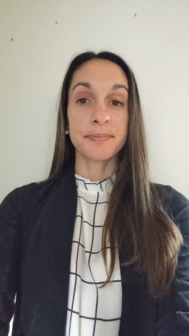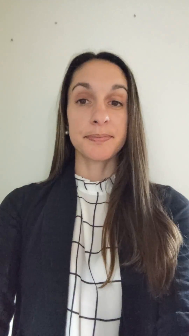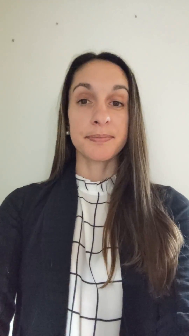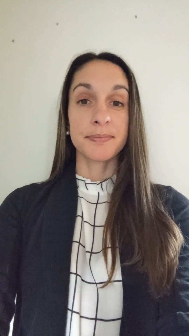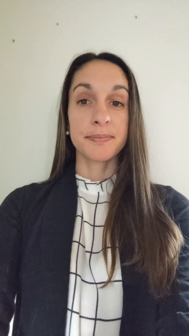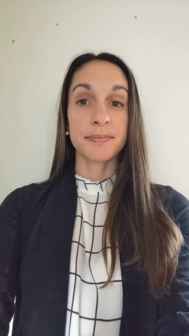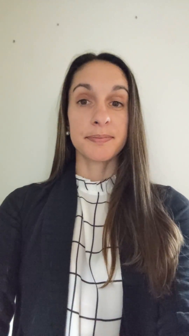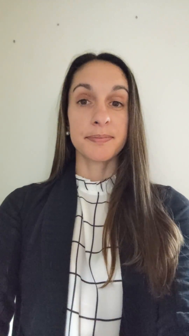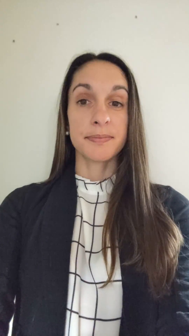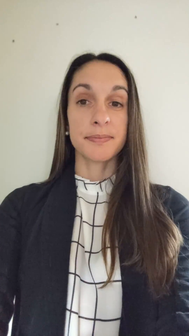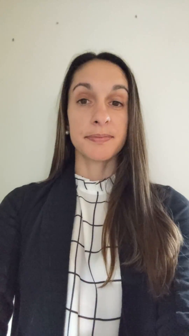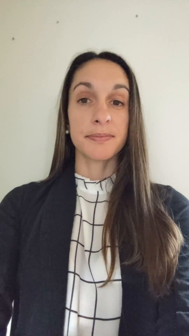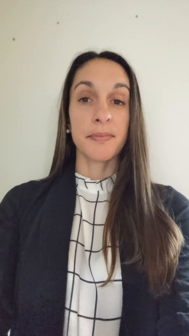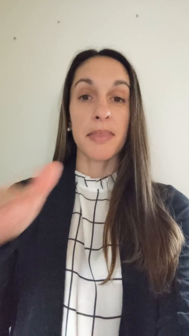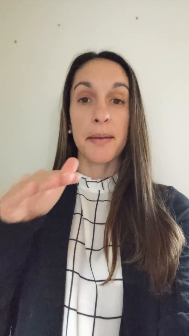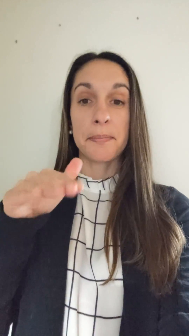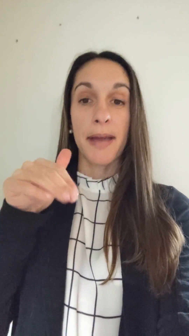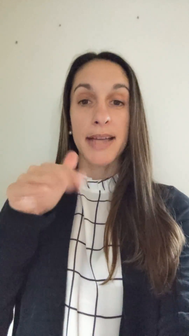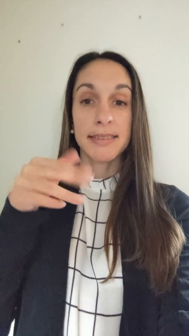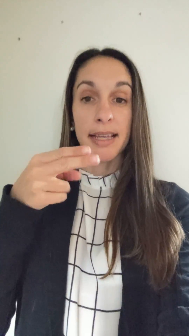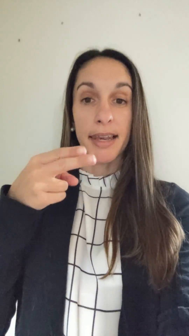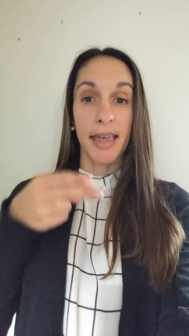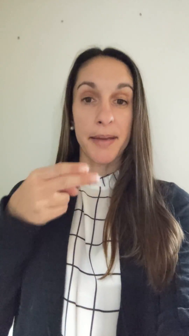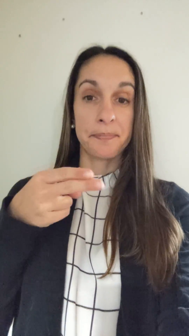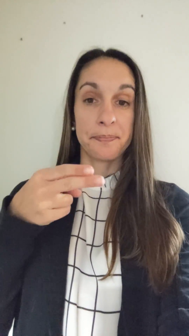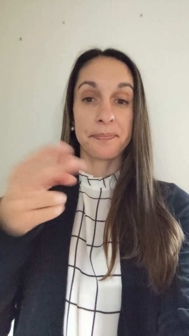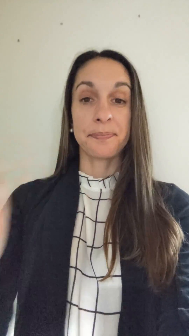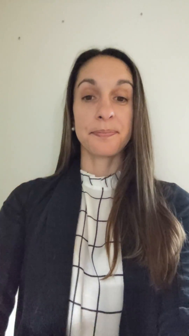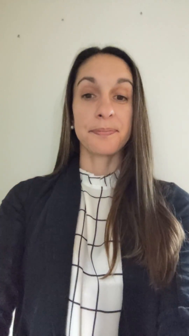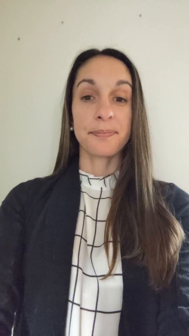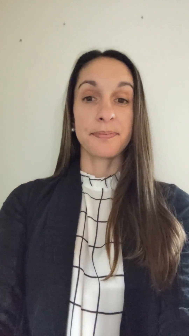pet's name